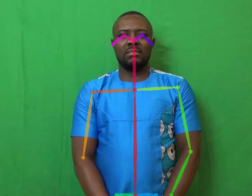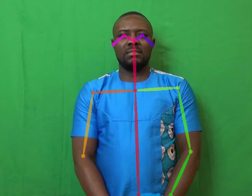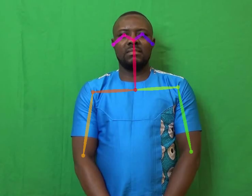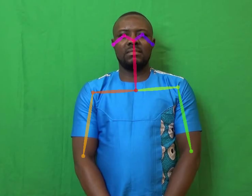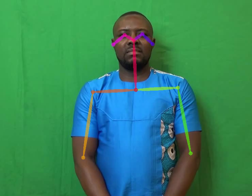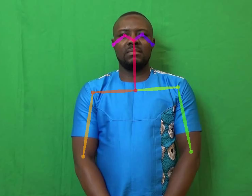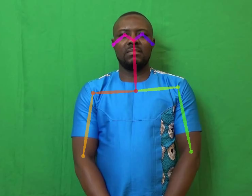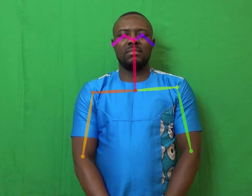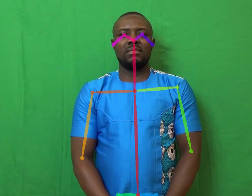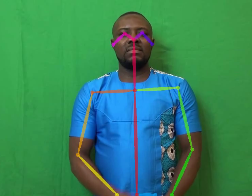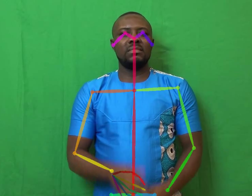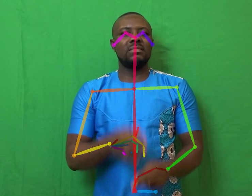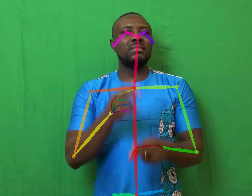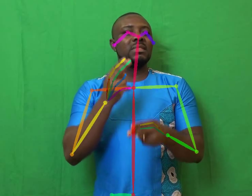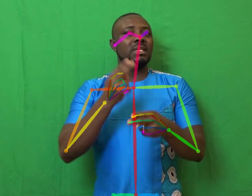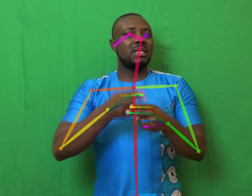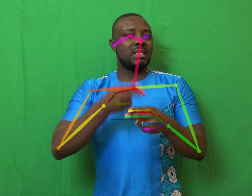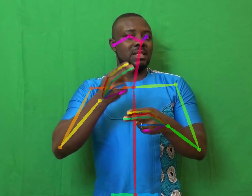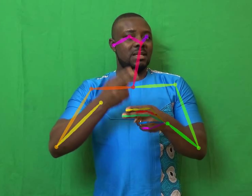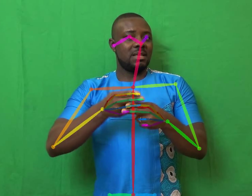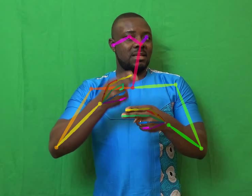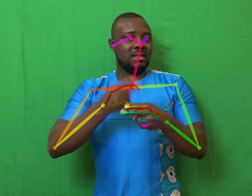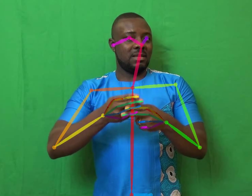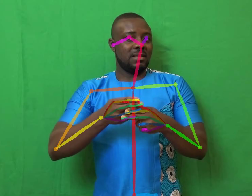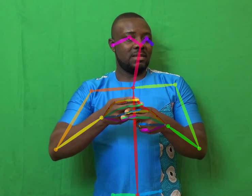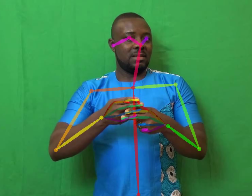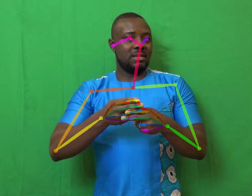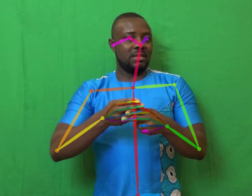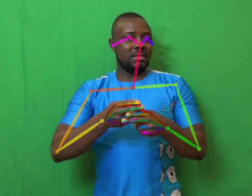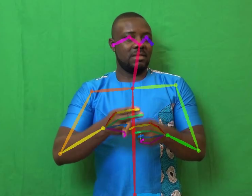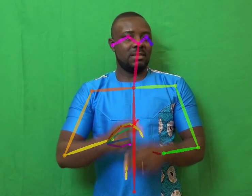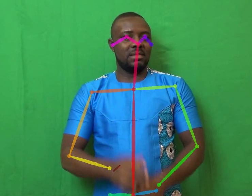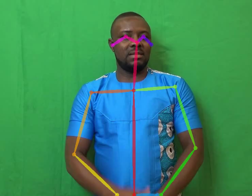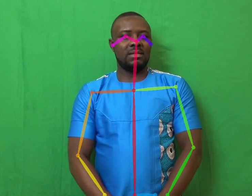name